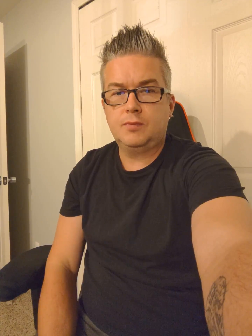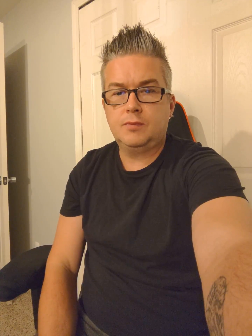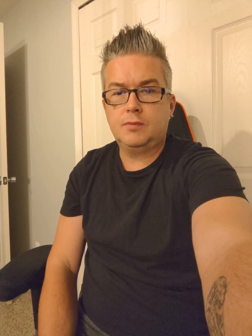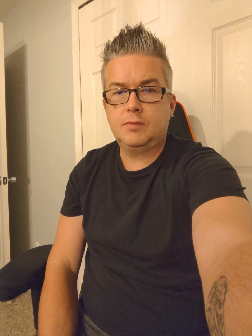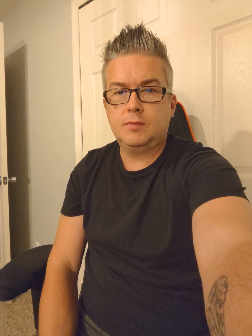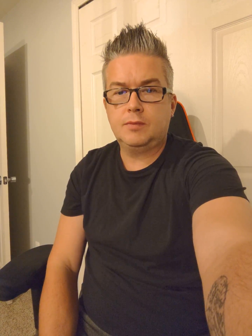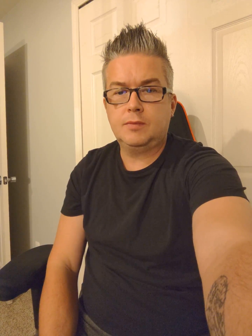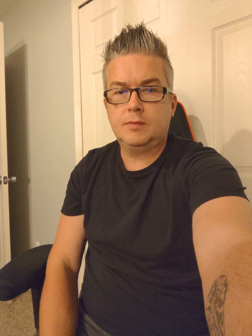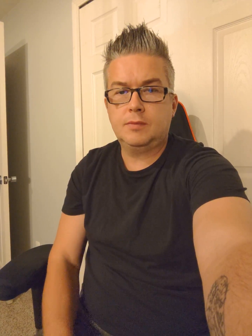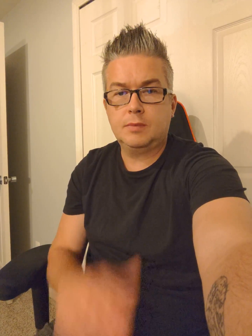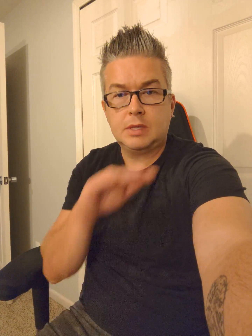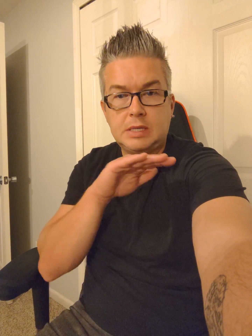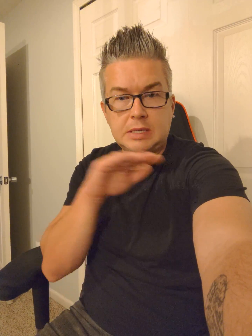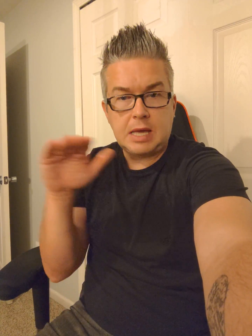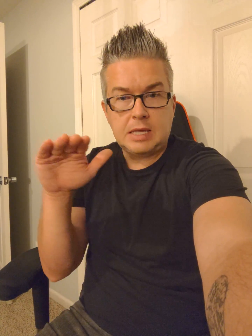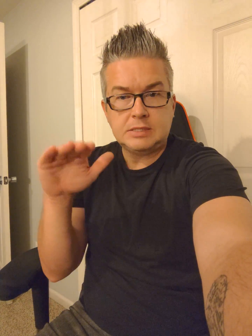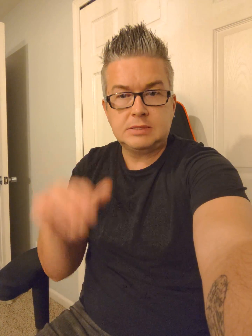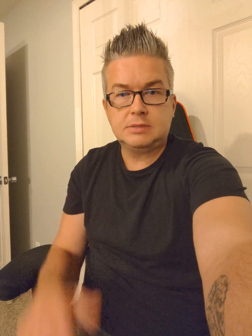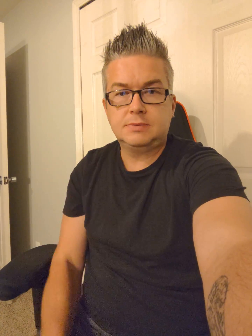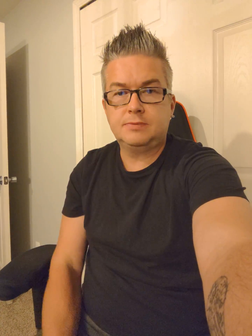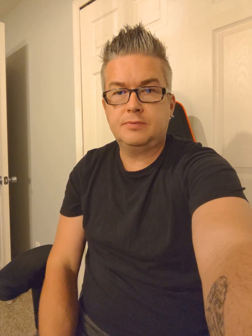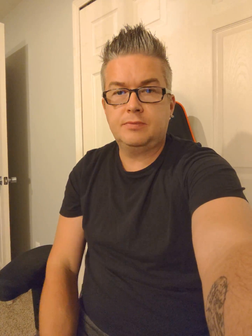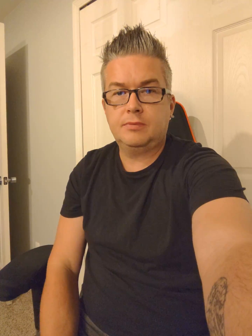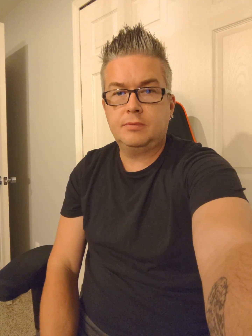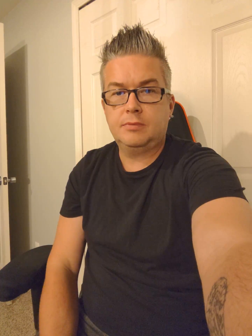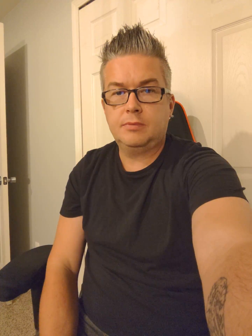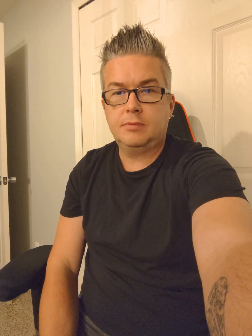nice